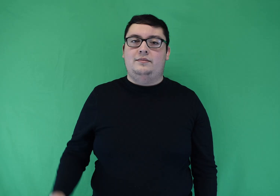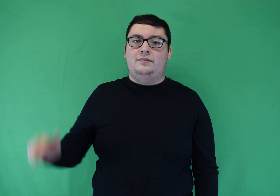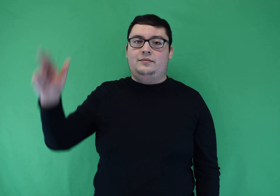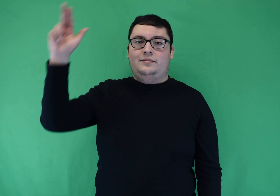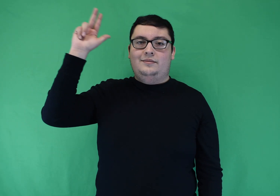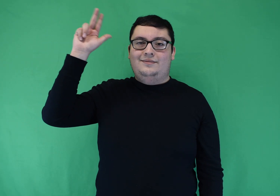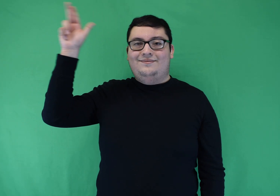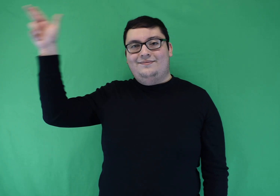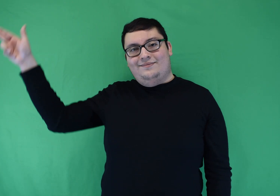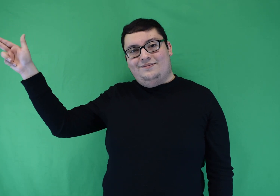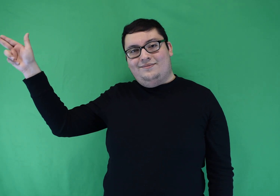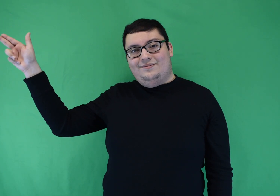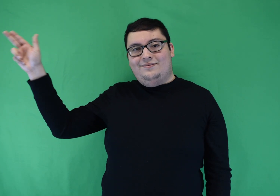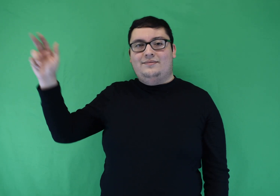hola